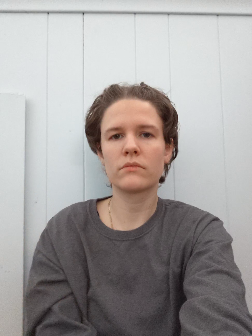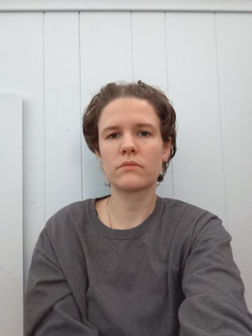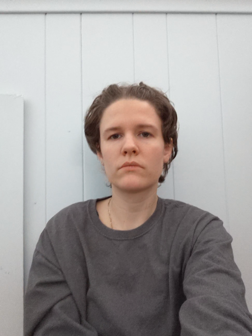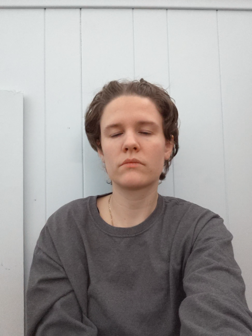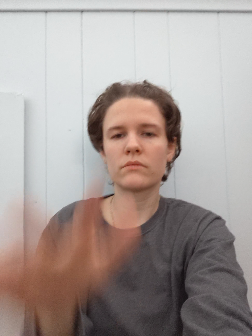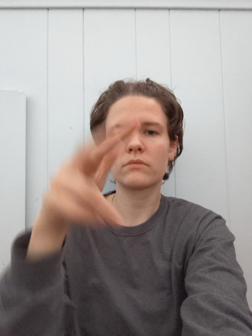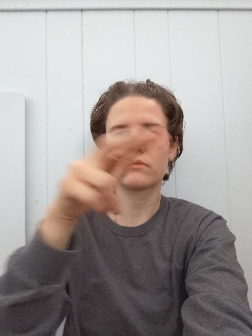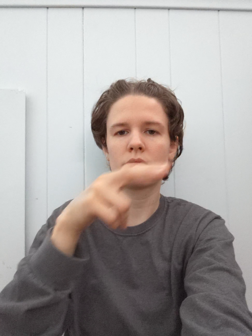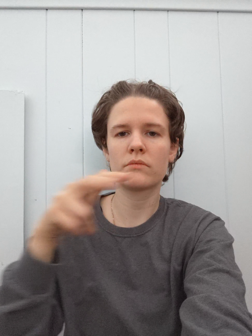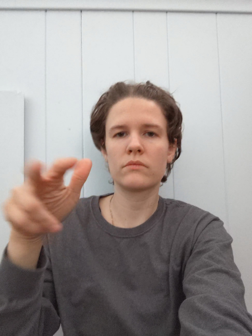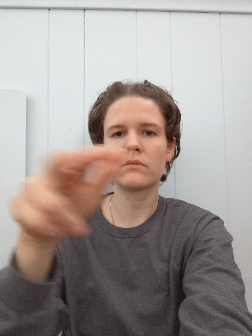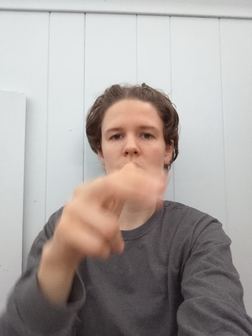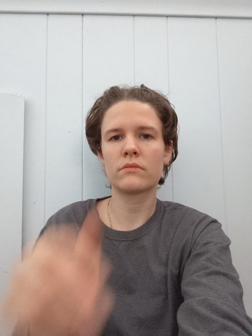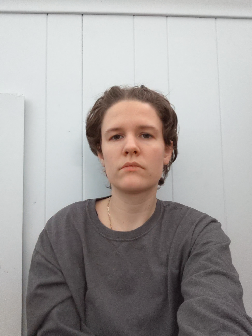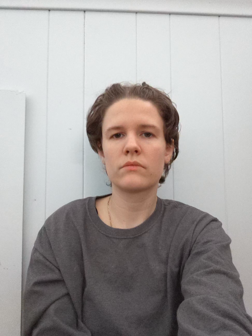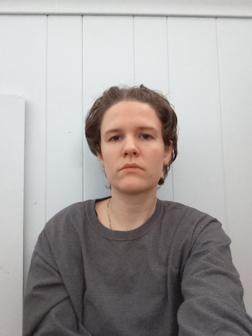helicopter